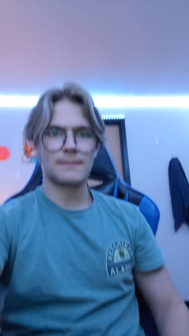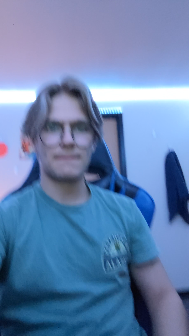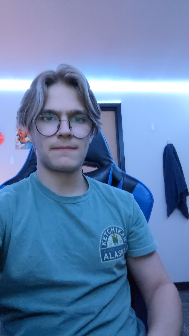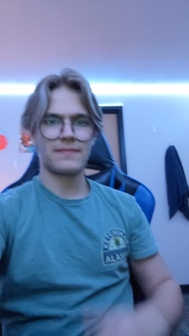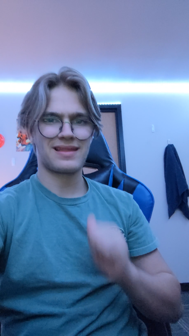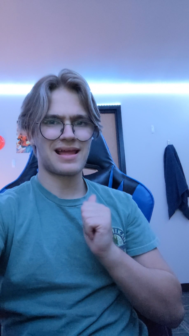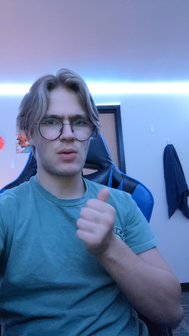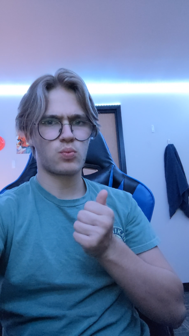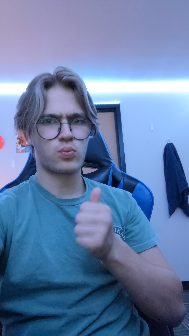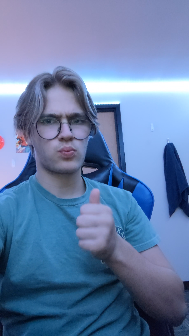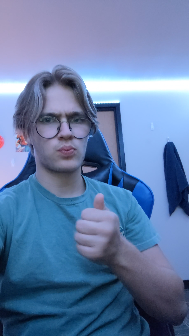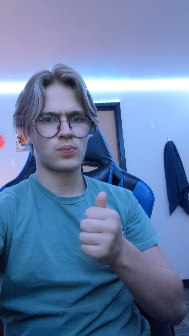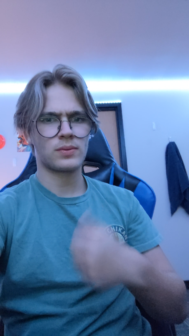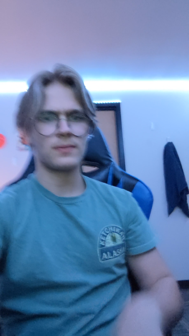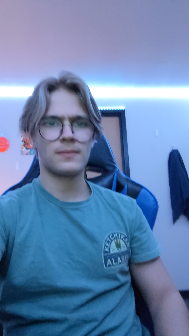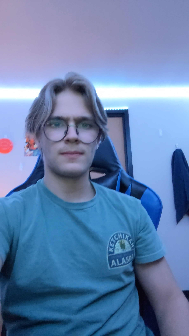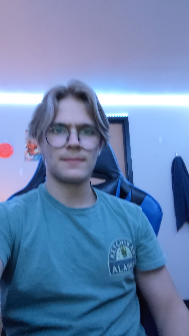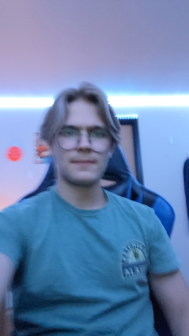how